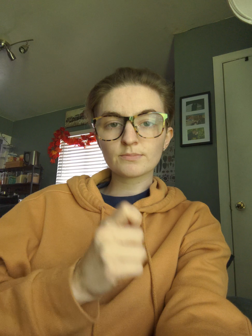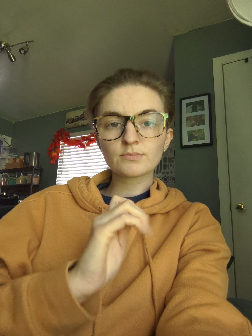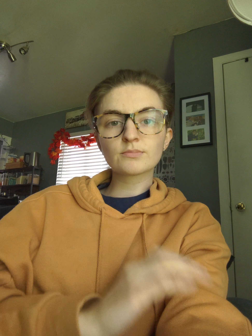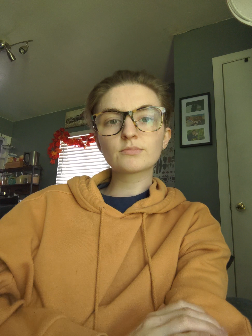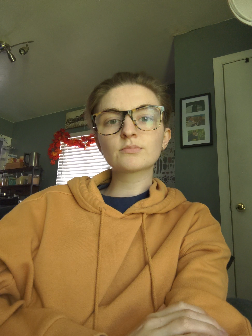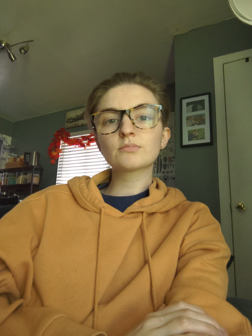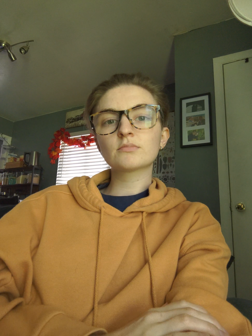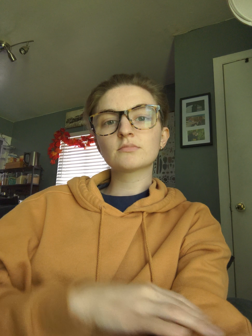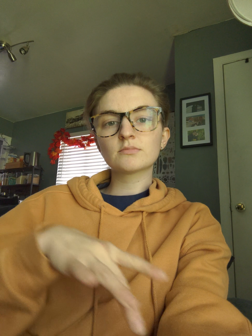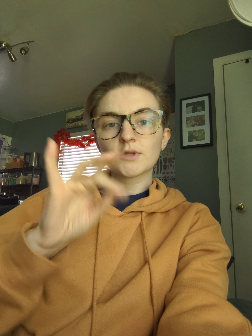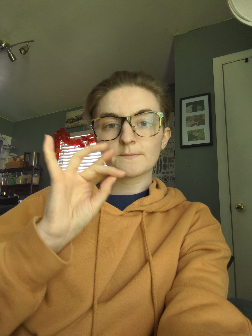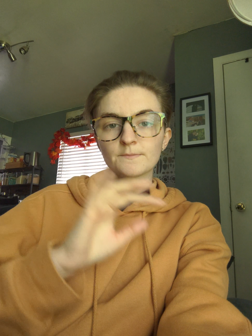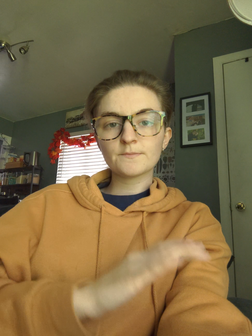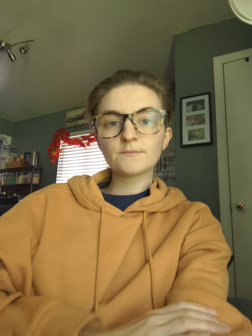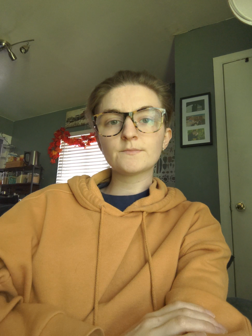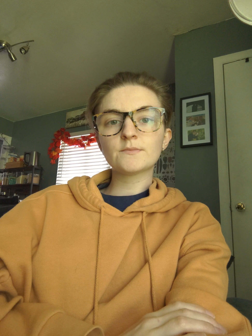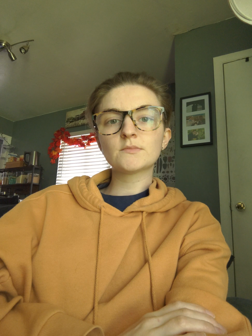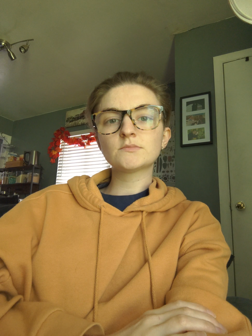pick